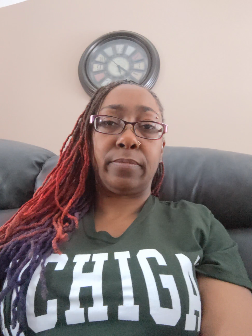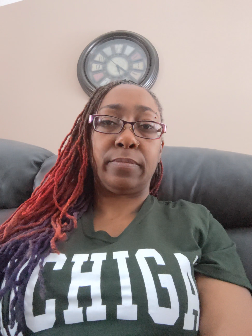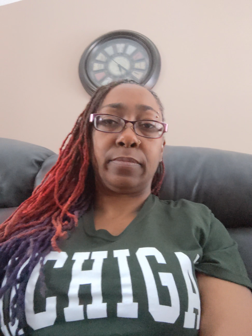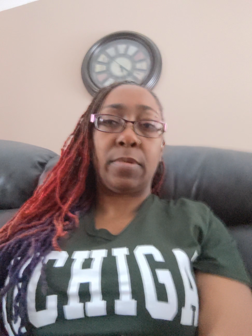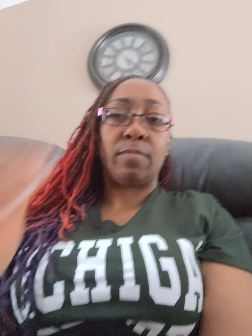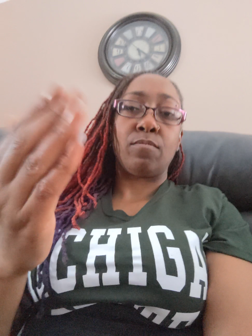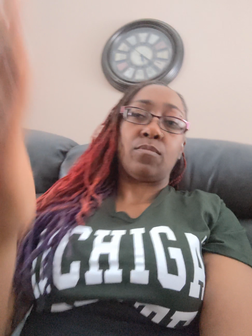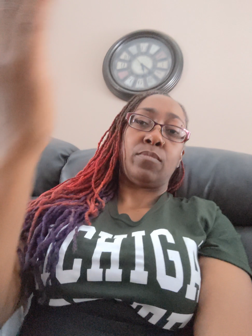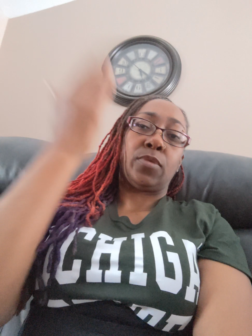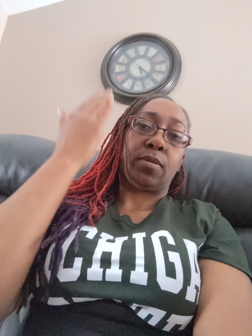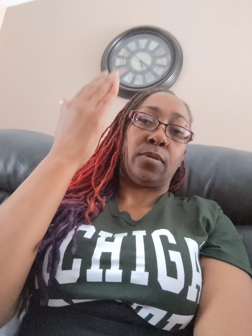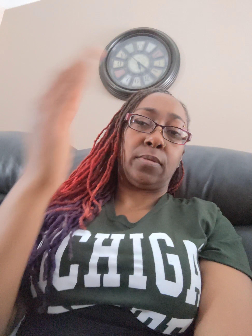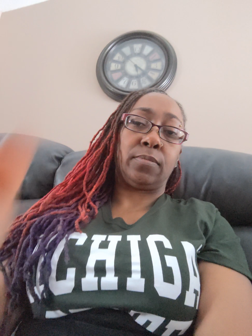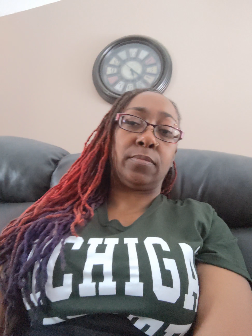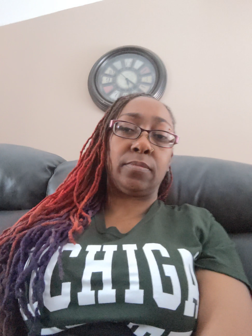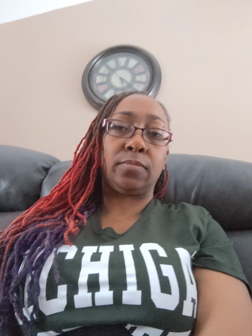morning